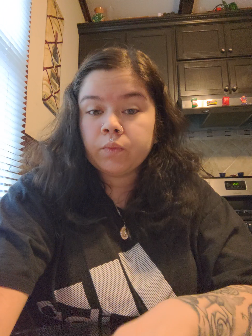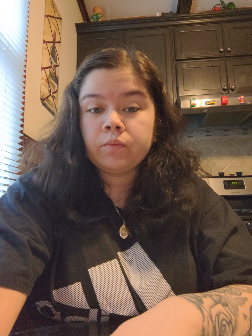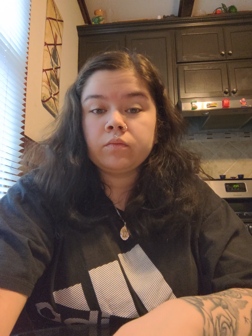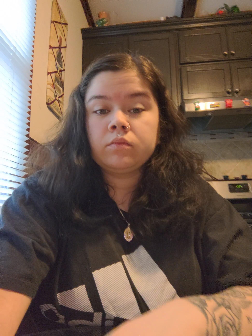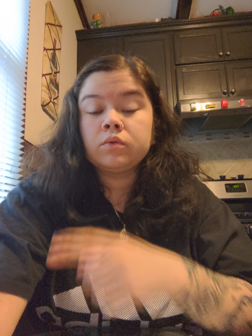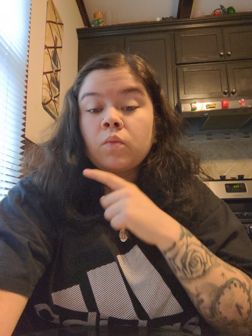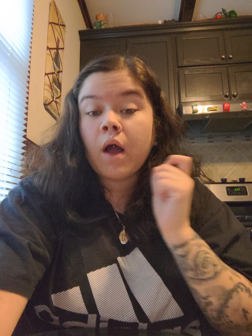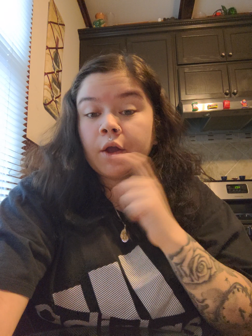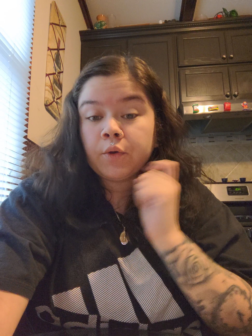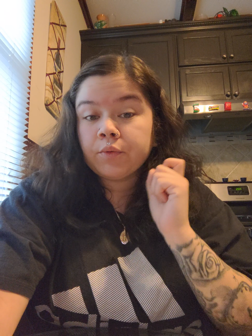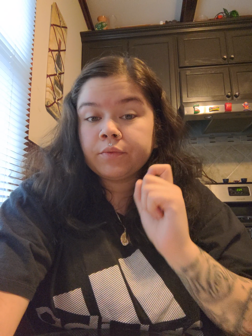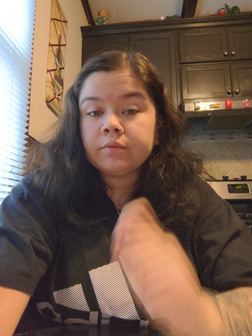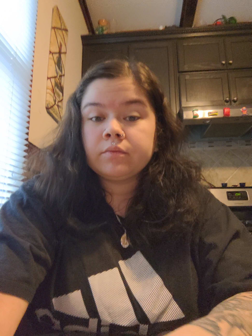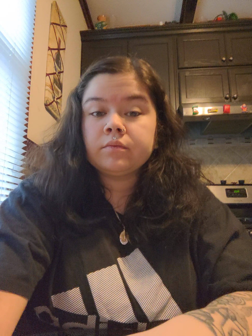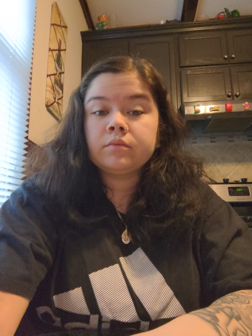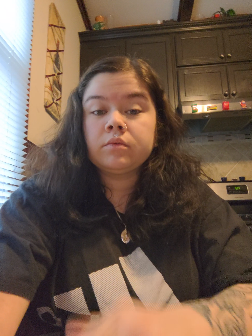dryer